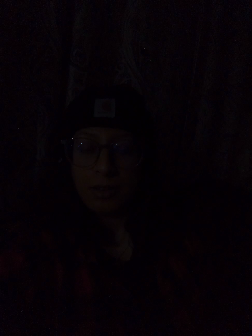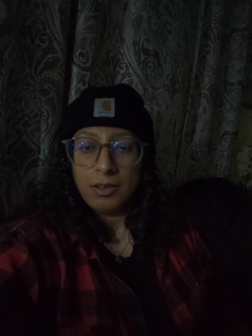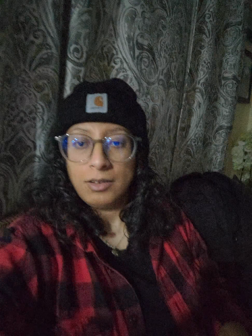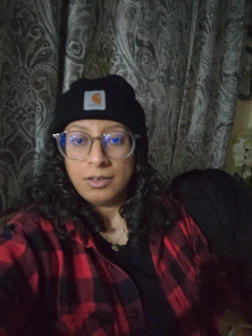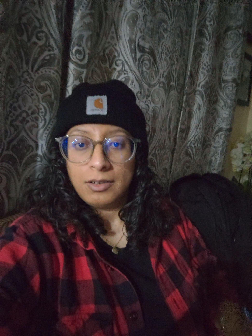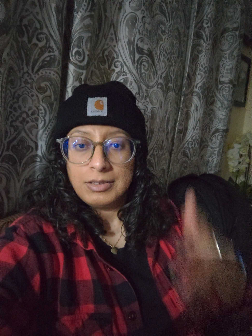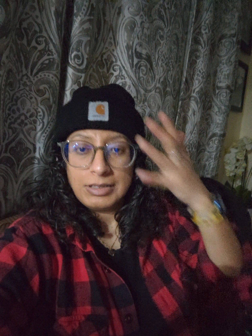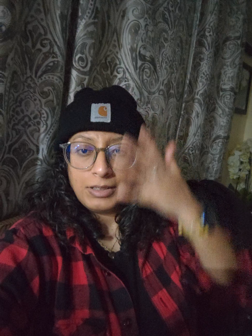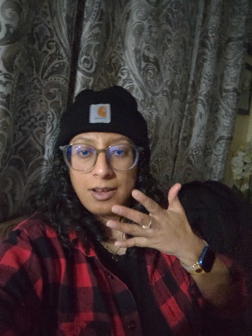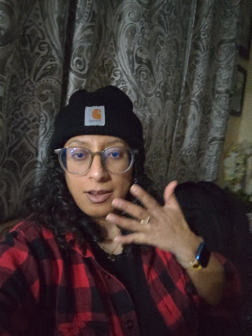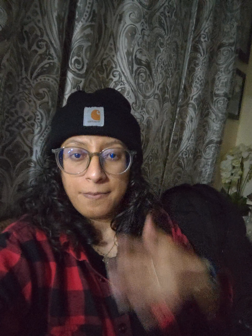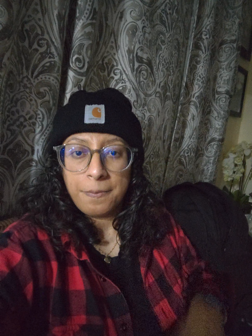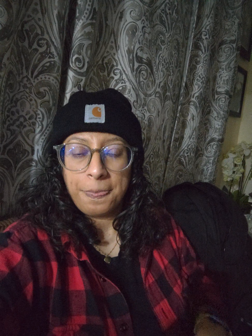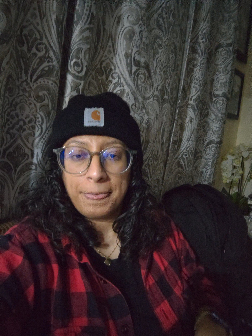sad